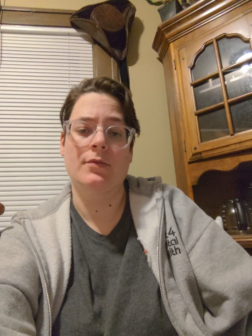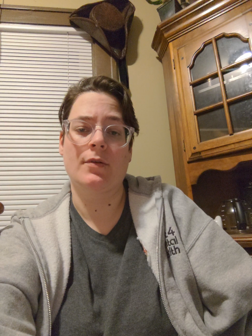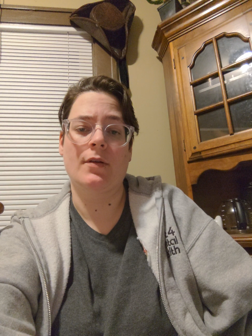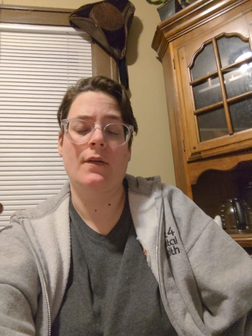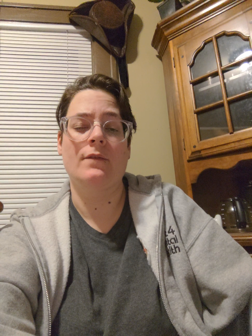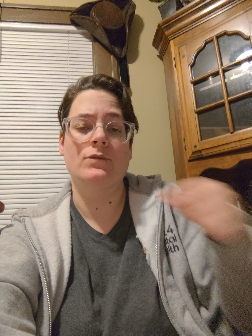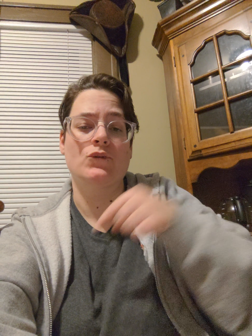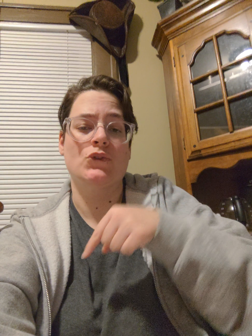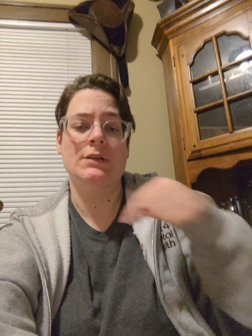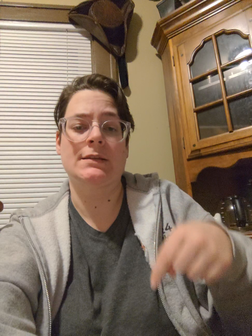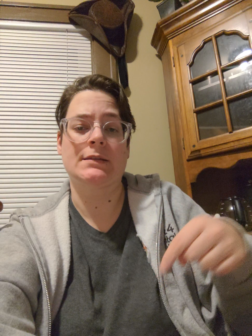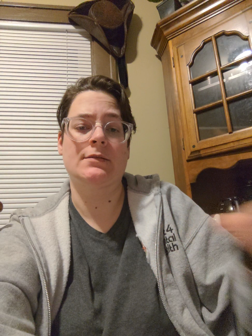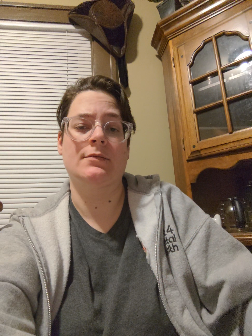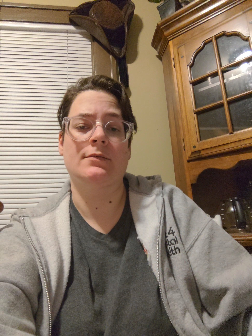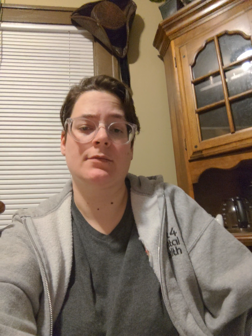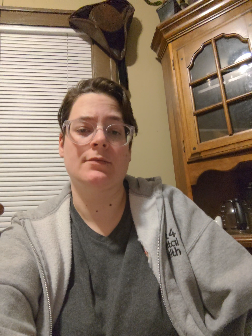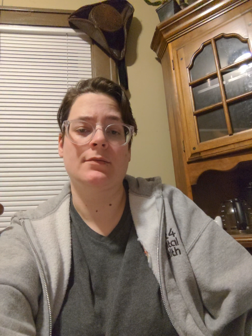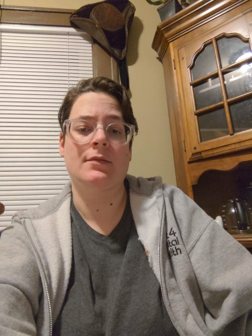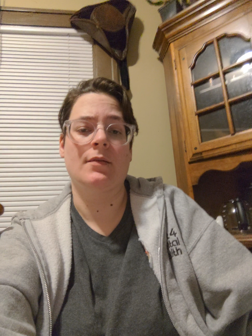feet